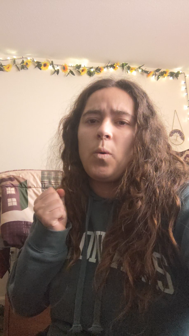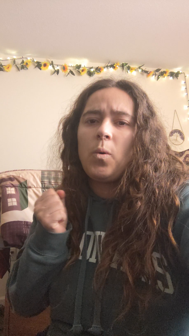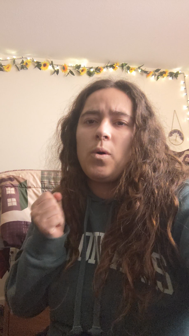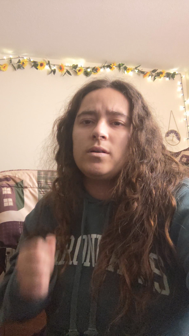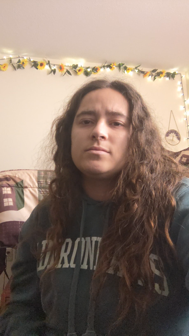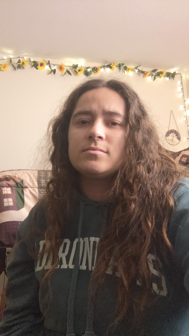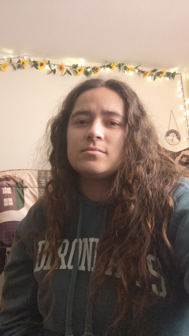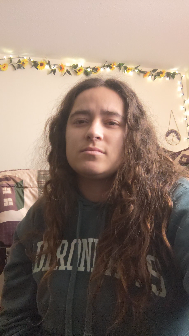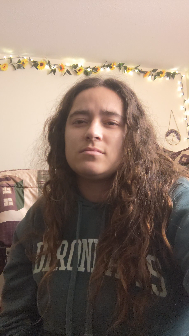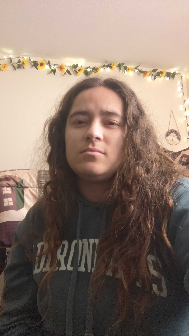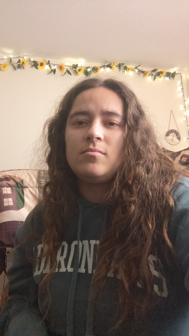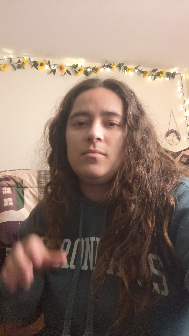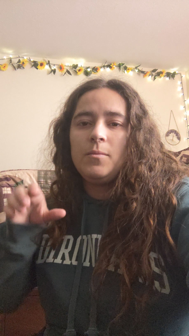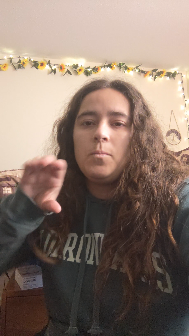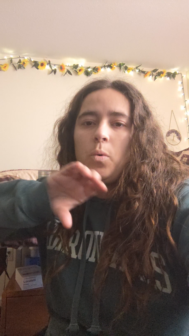pour